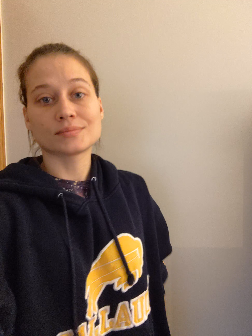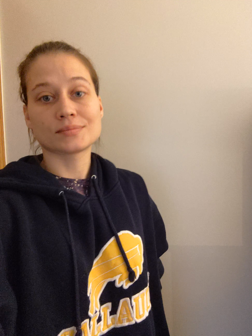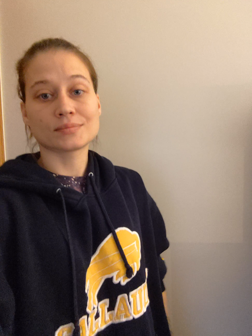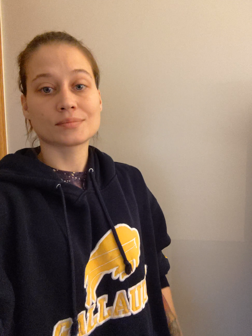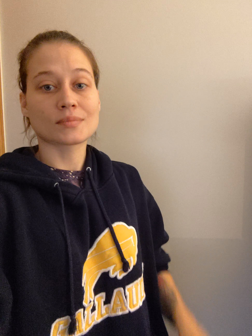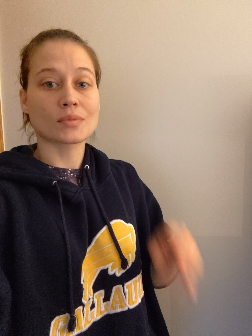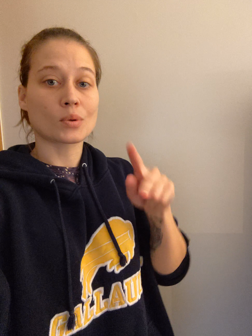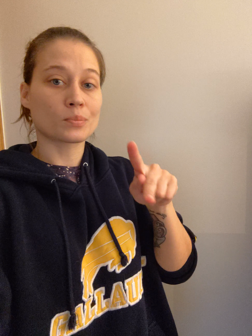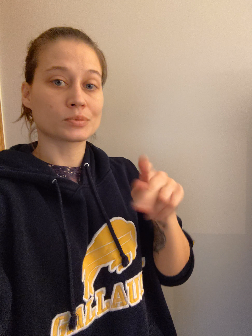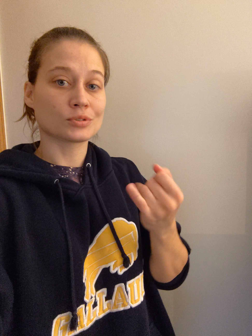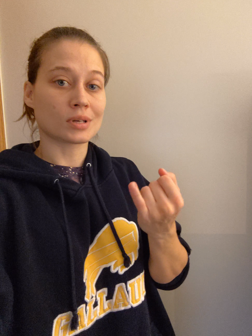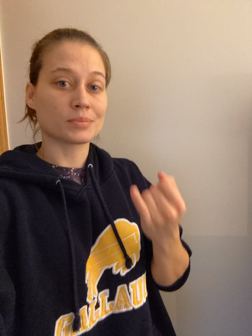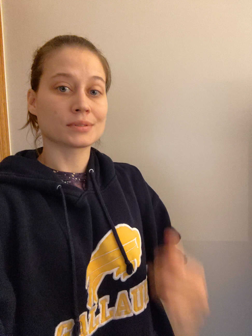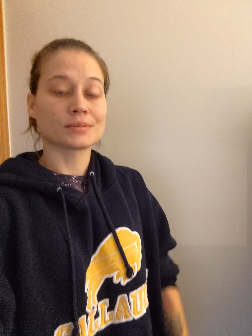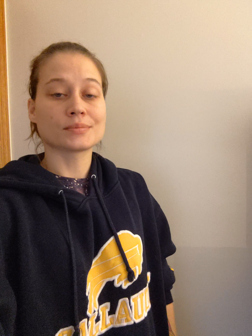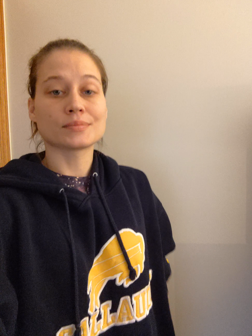pajamas